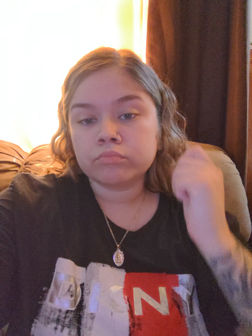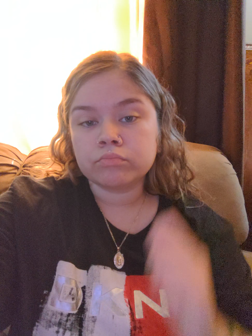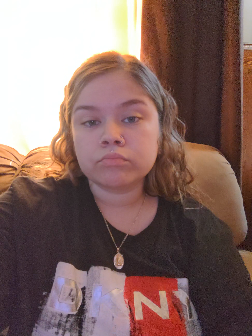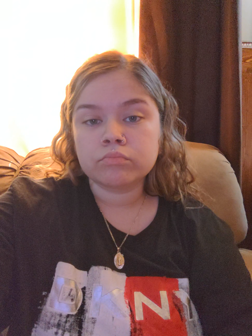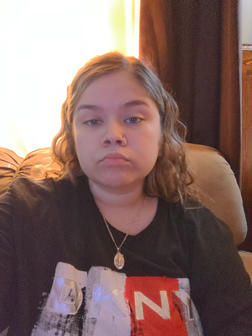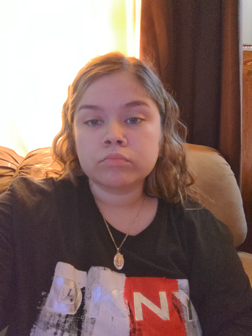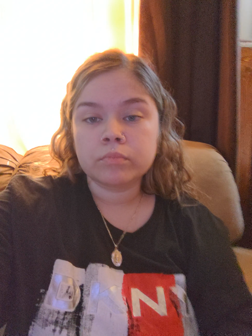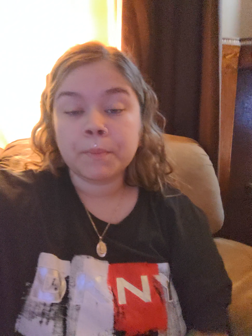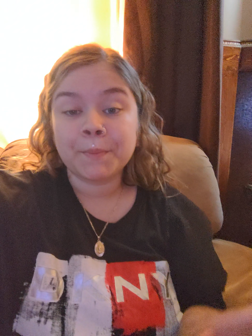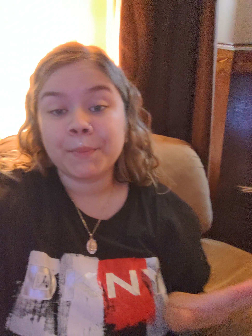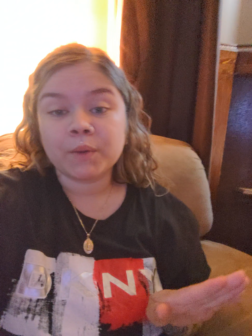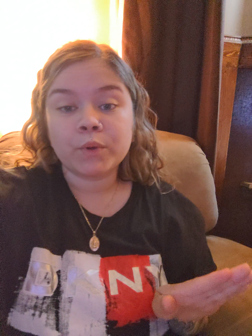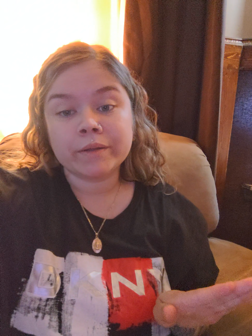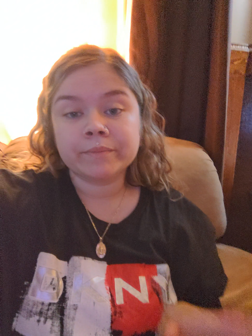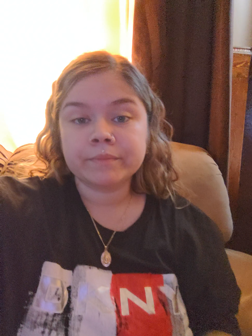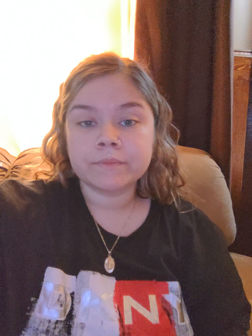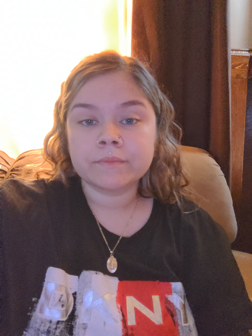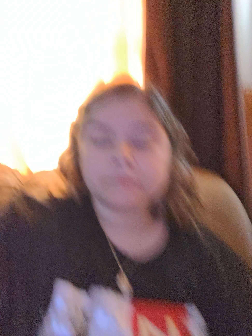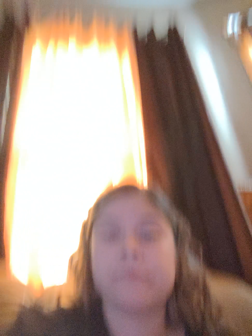penguin